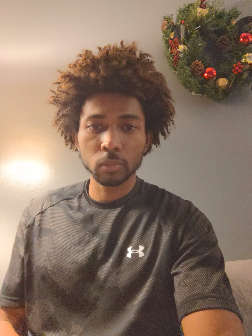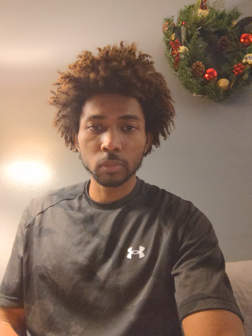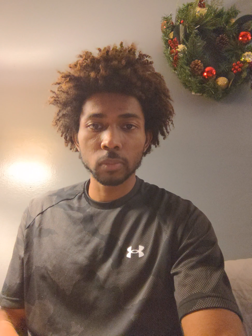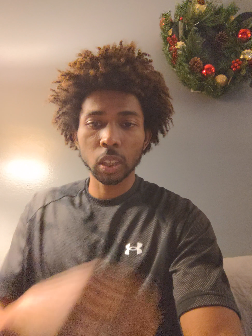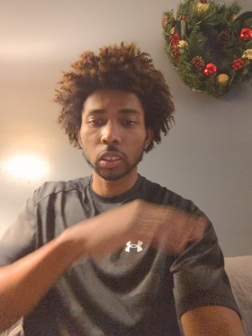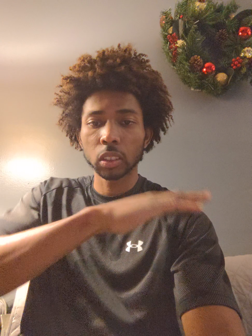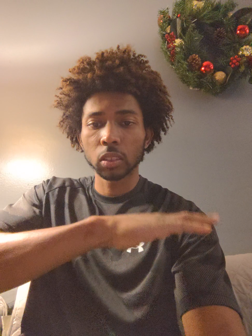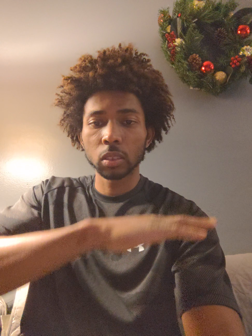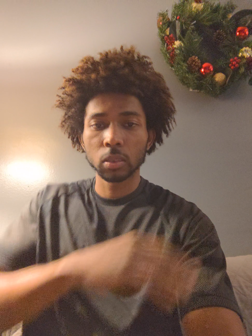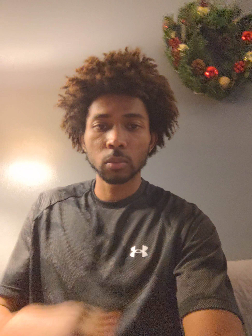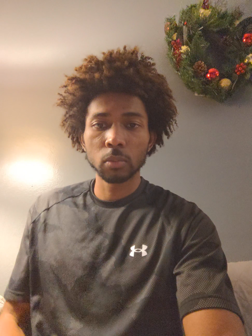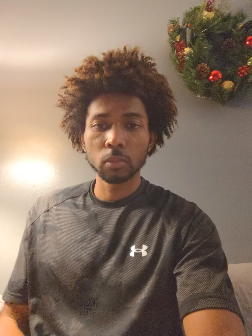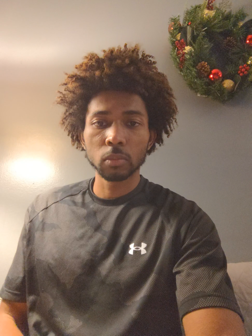table